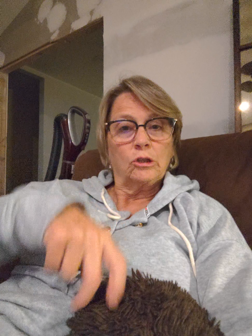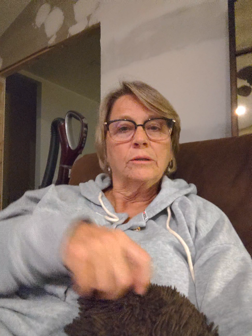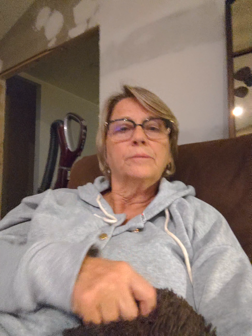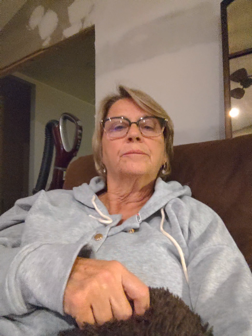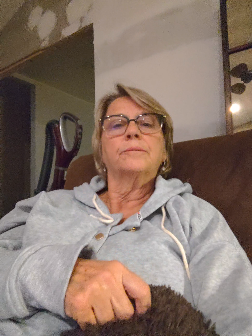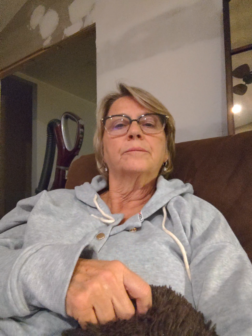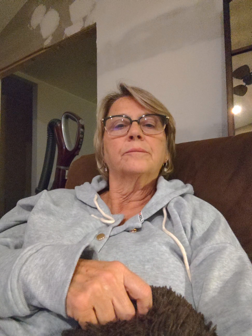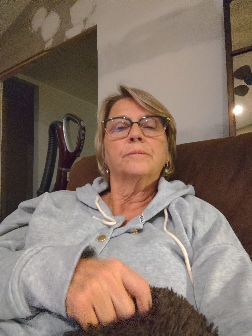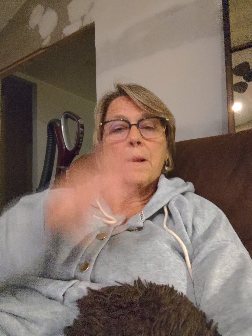stairs